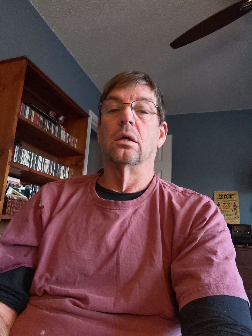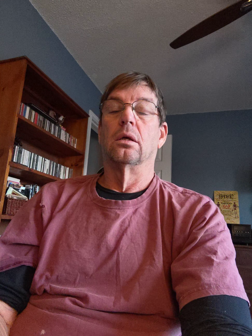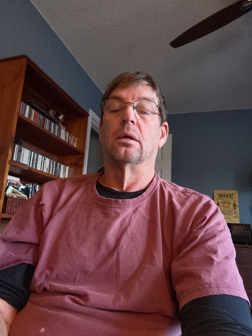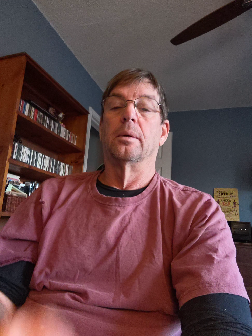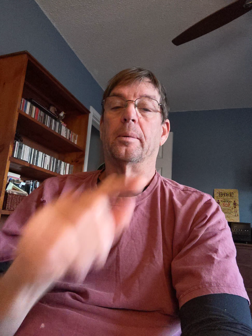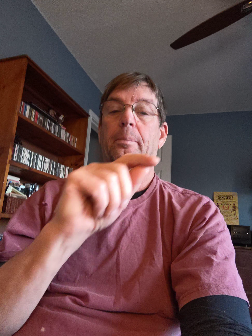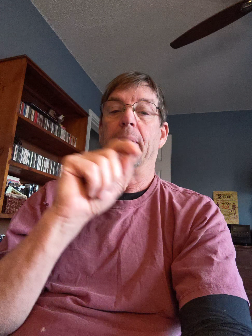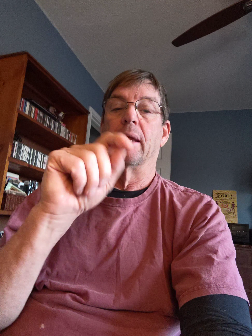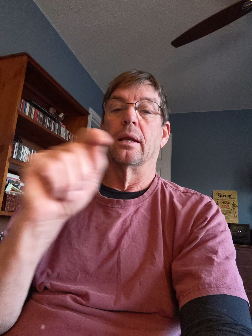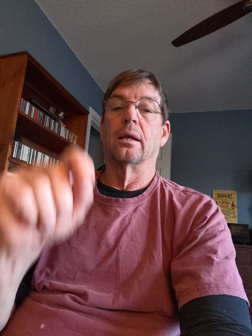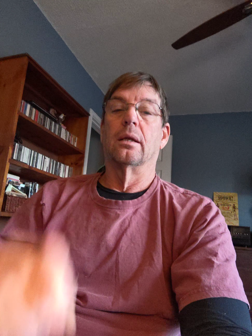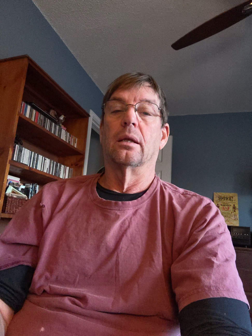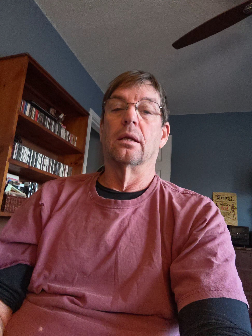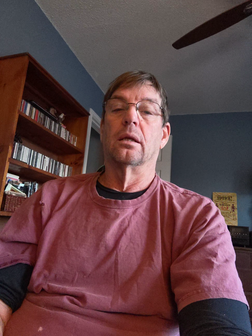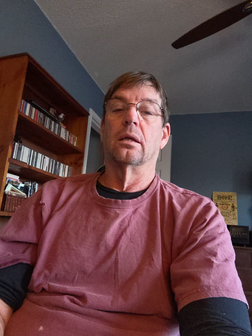pen